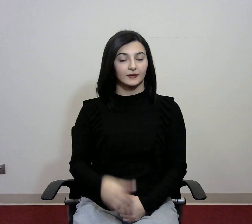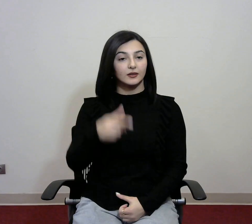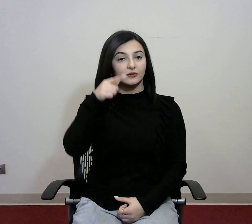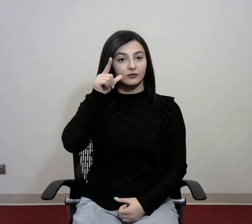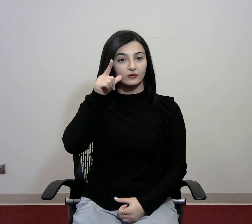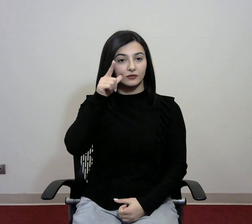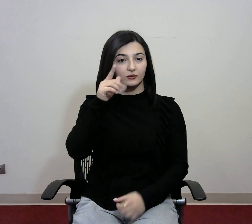srağagün